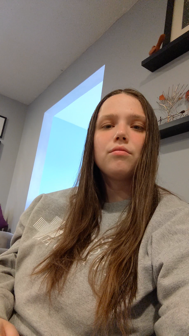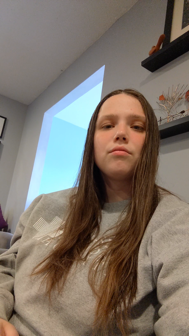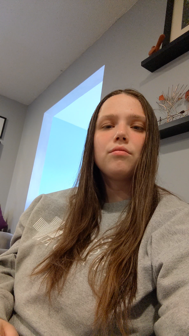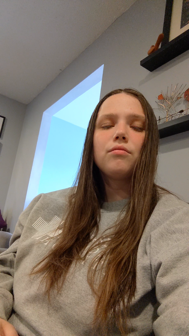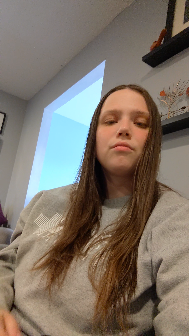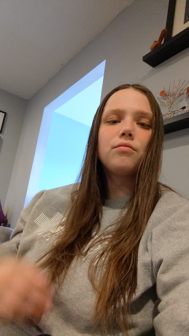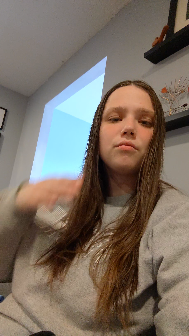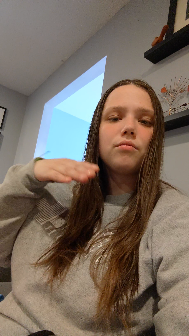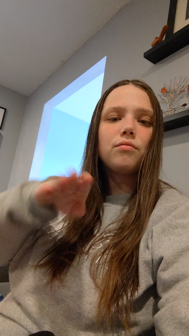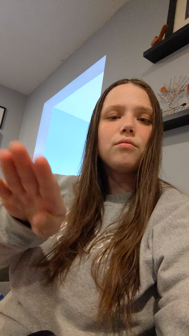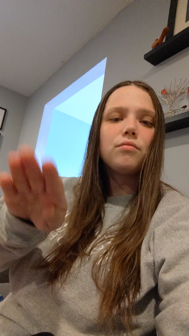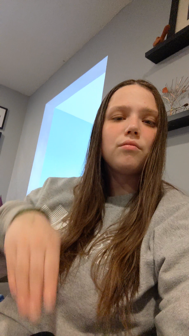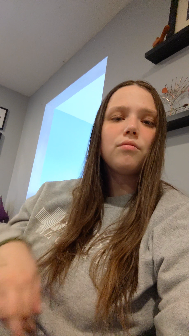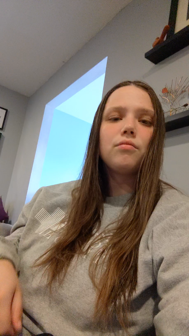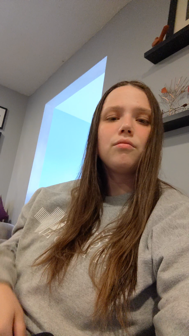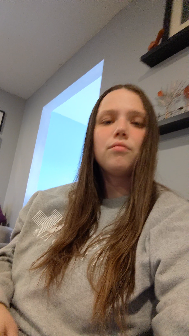enter